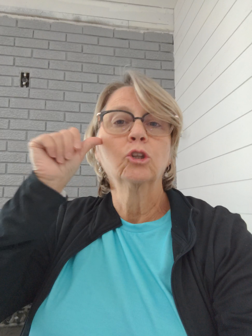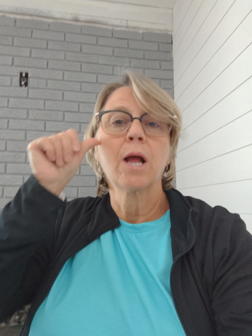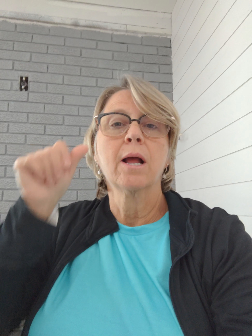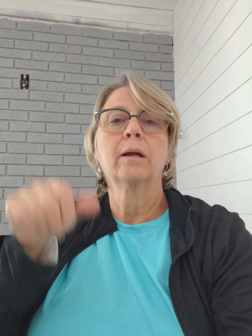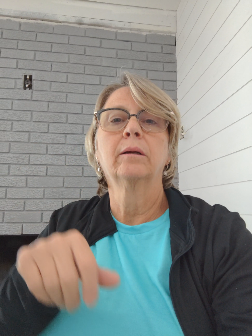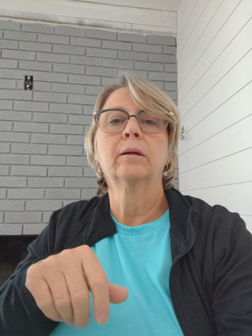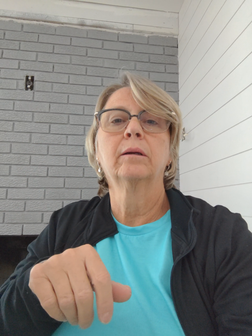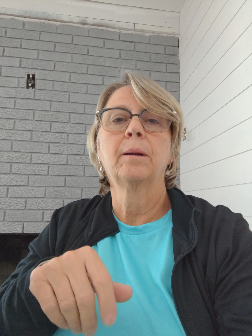yesterday